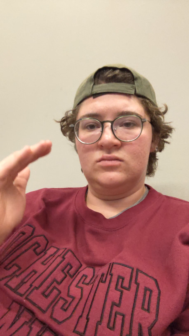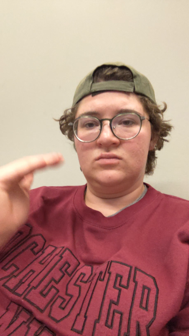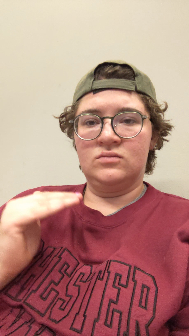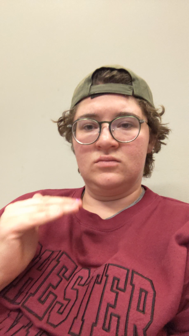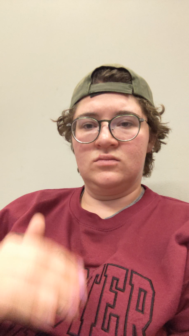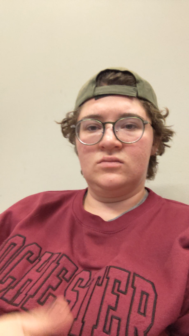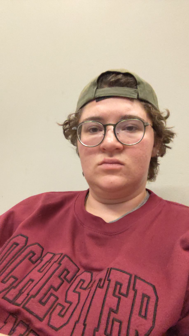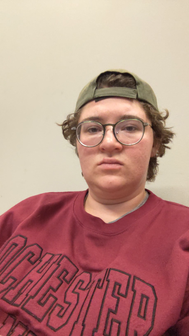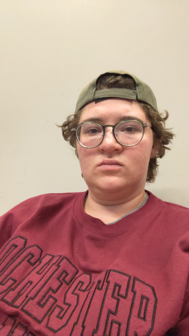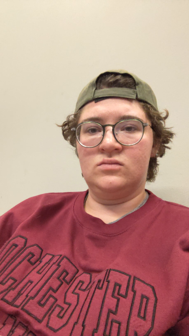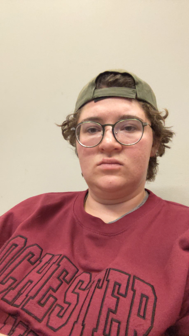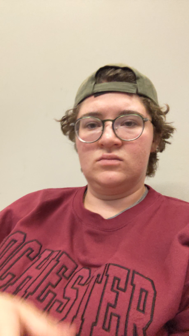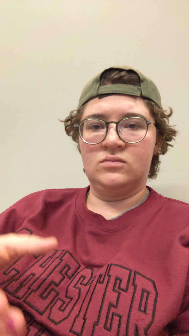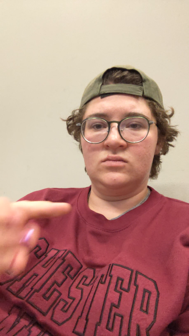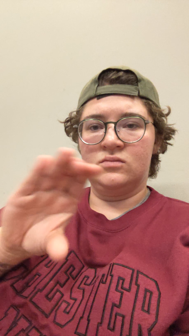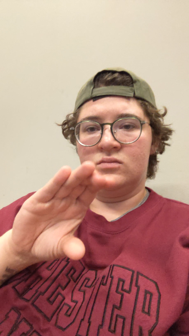pour